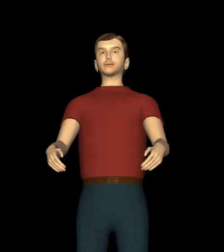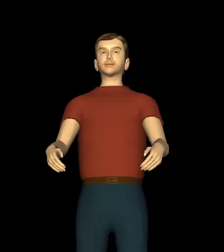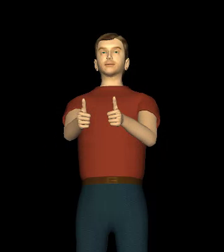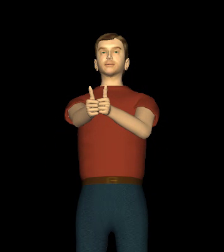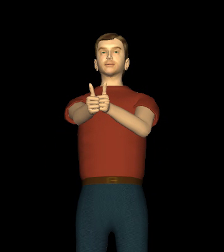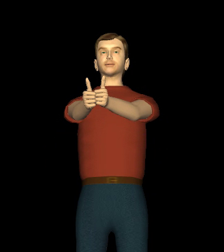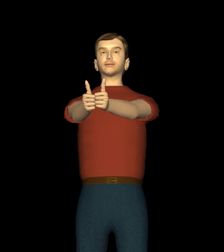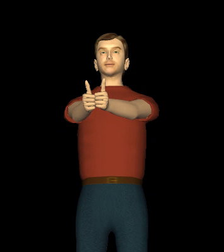يتابع